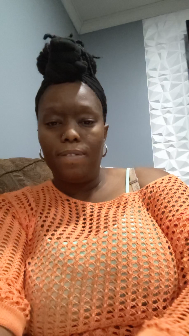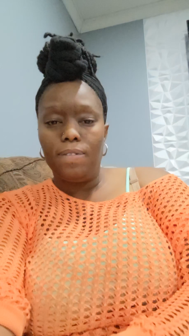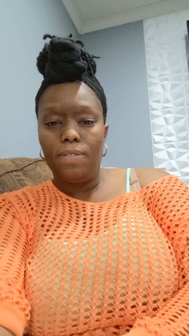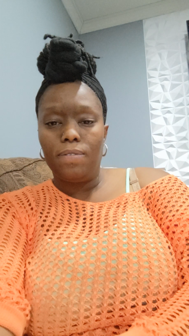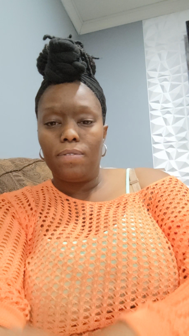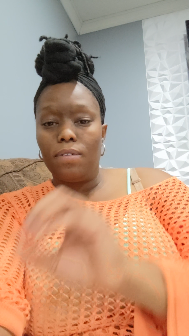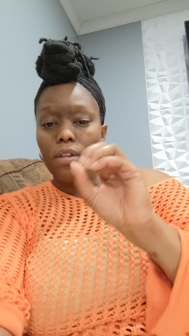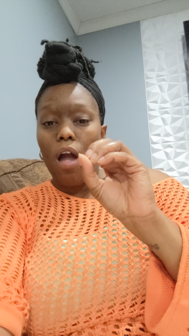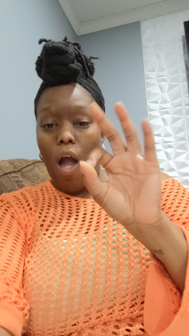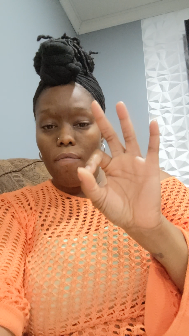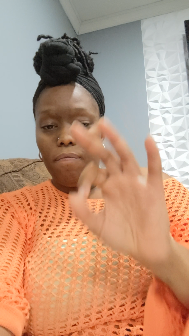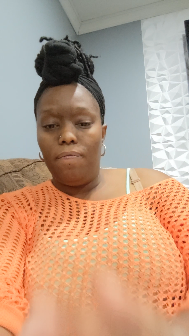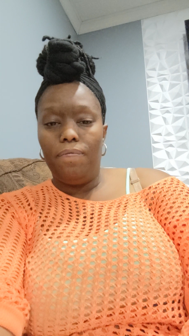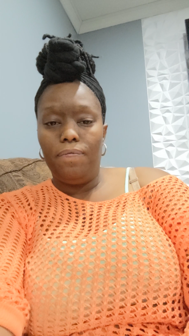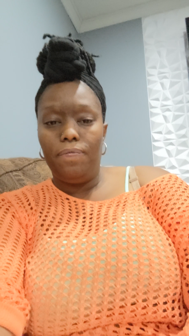of